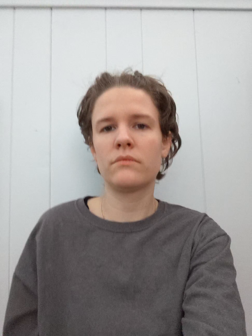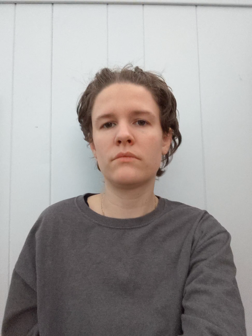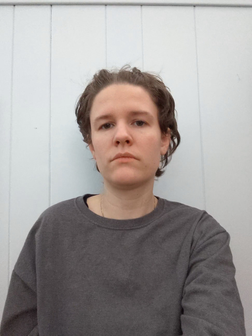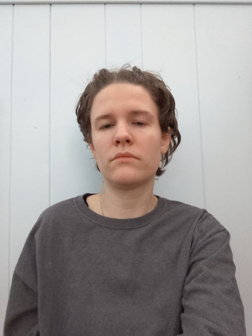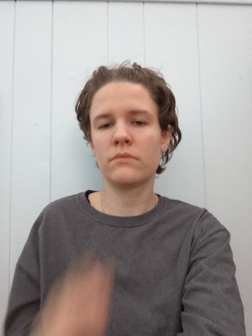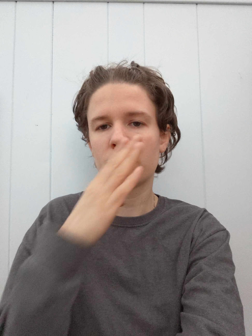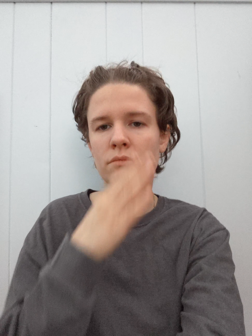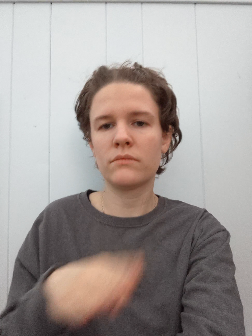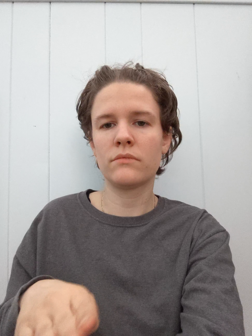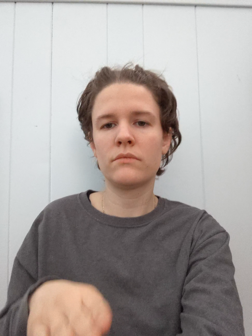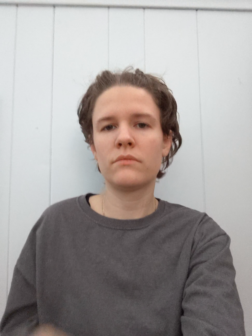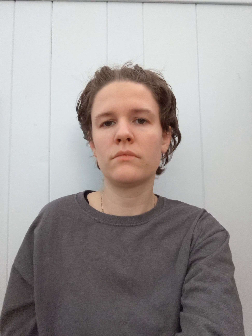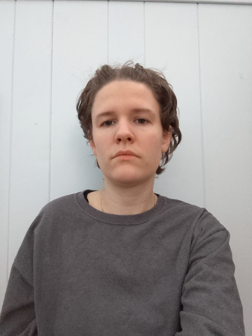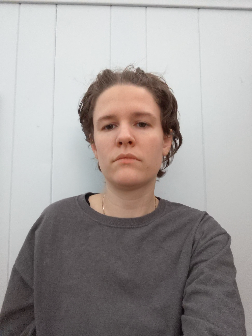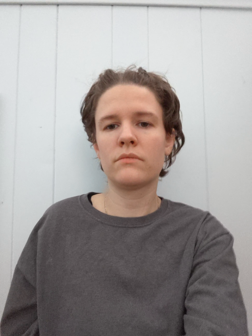quiet